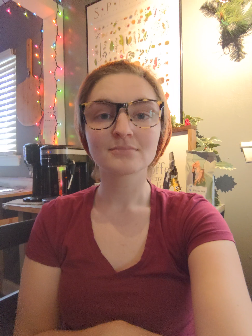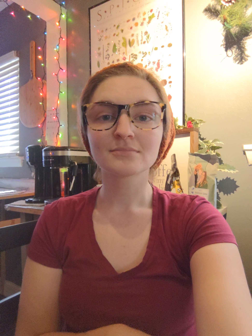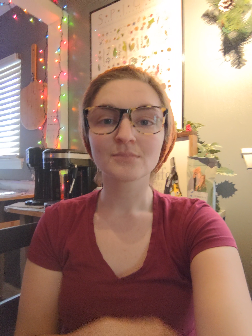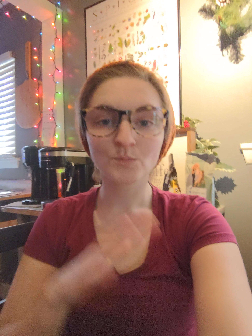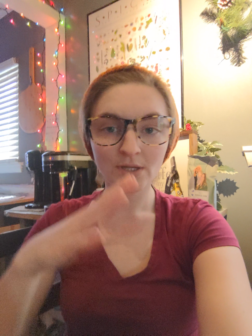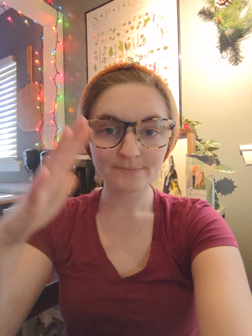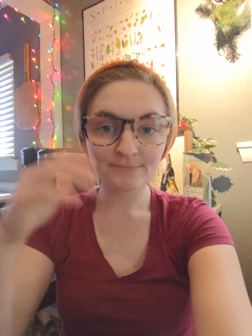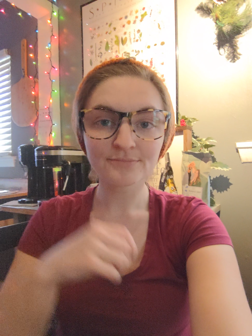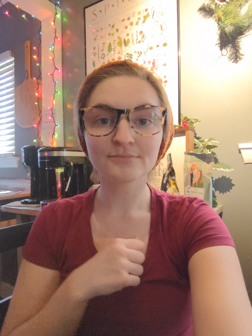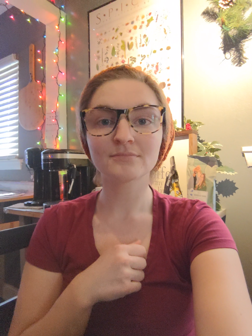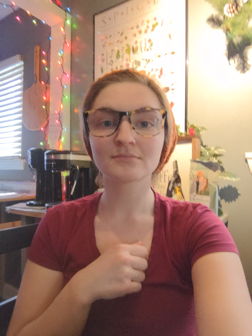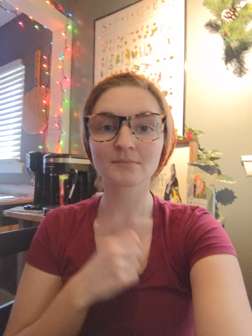helicopter